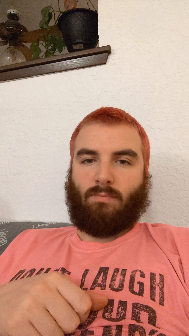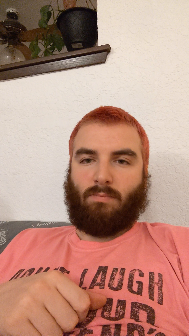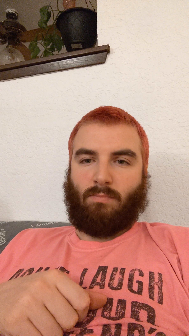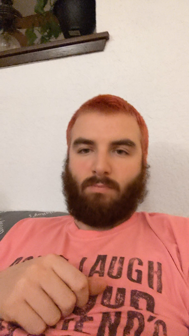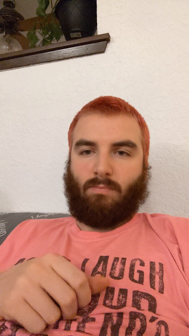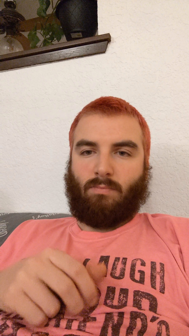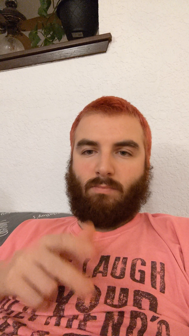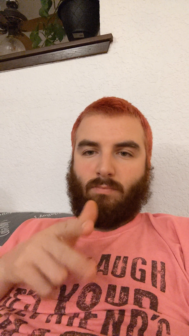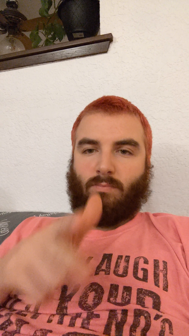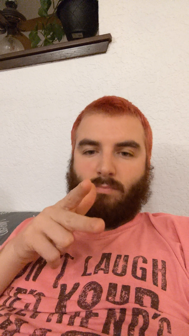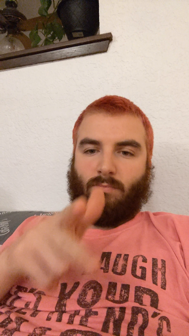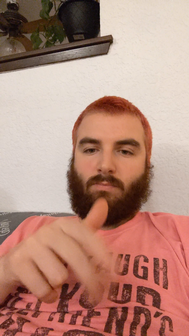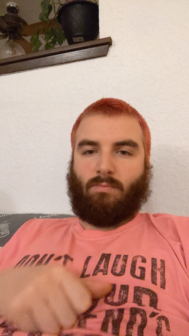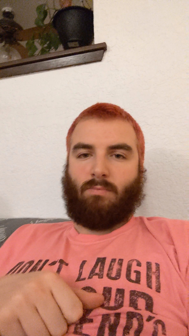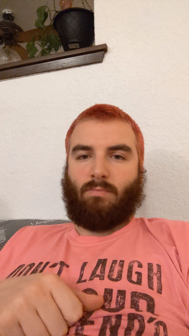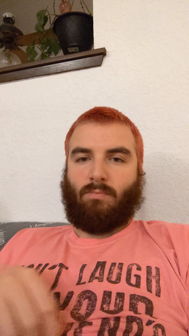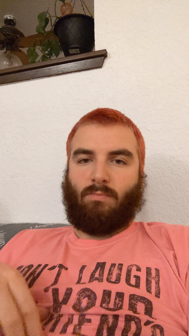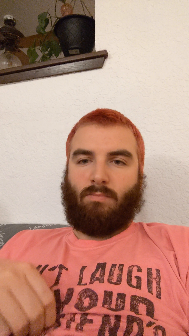garage